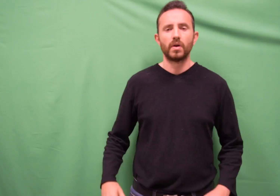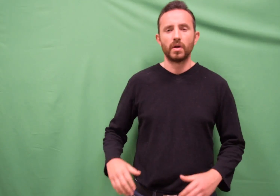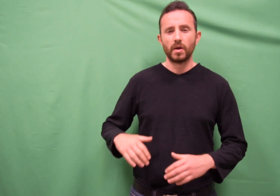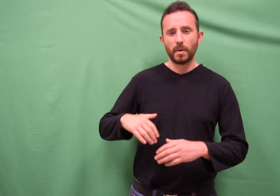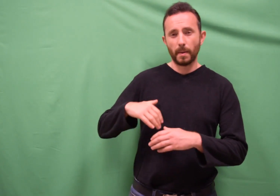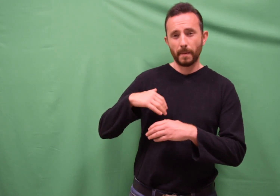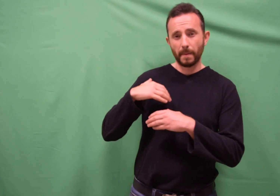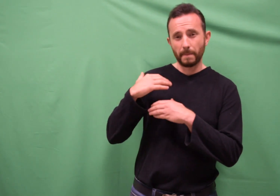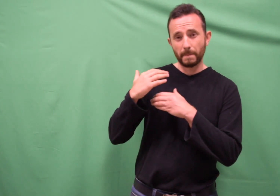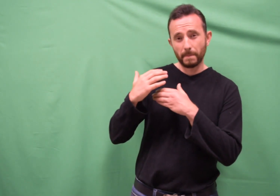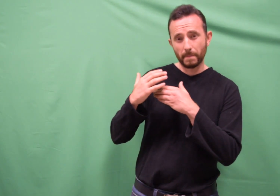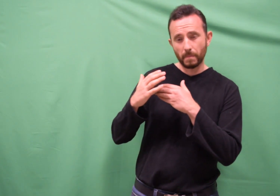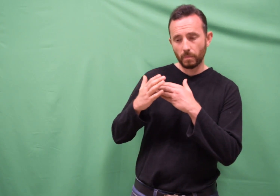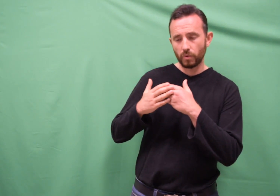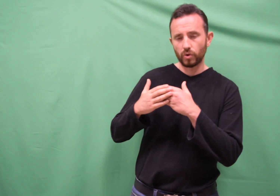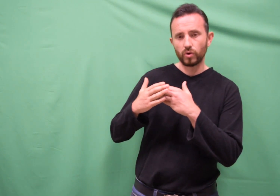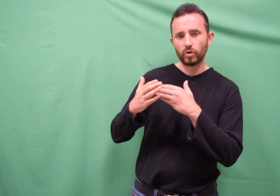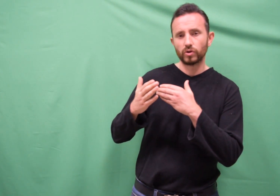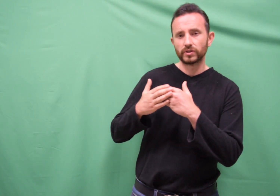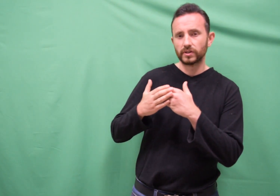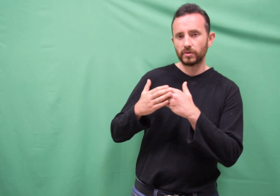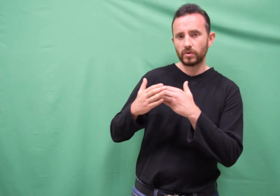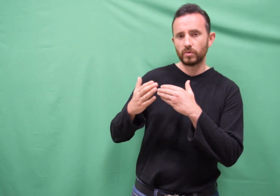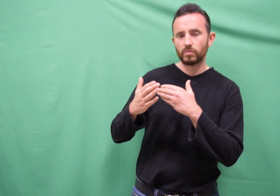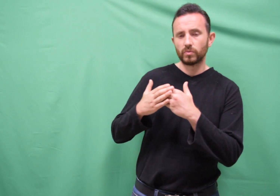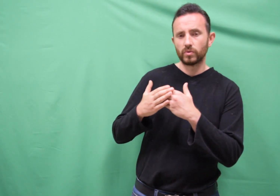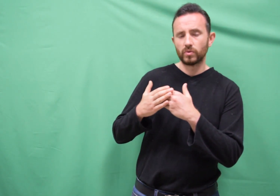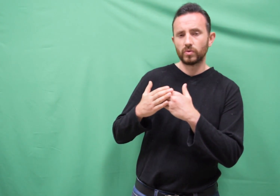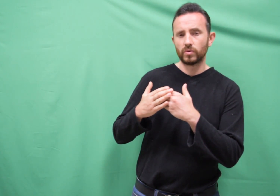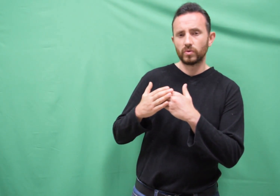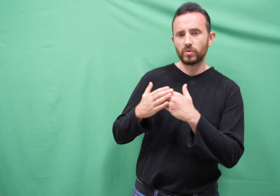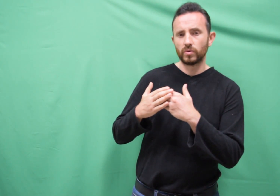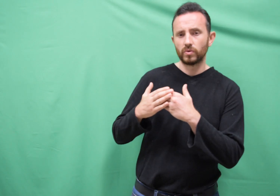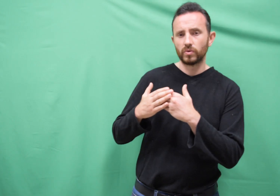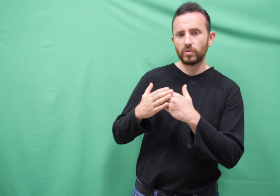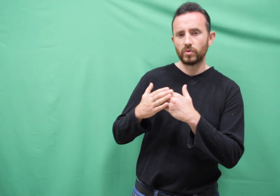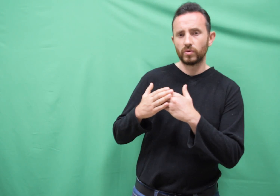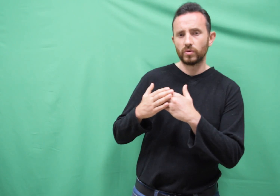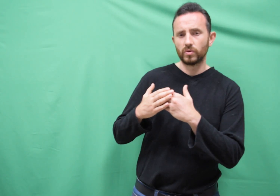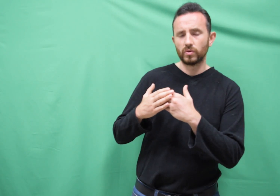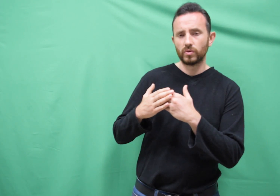próximo